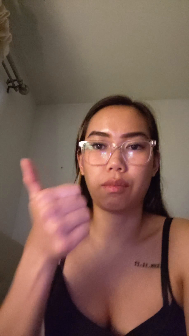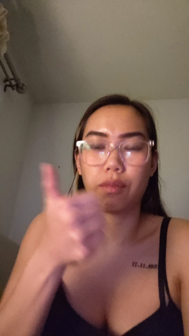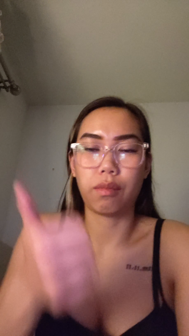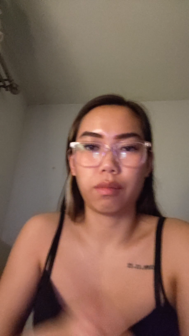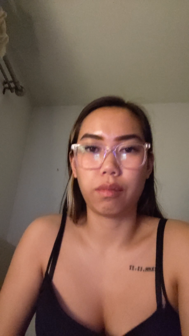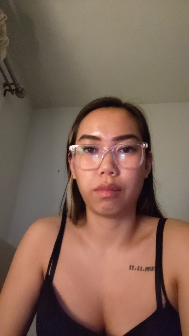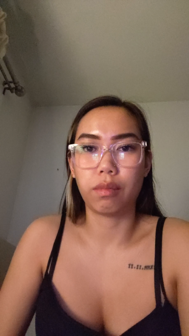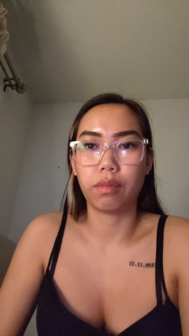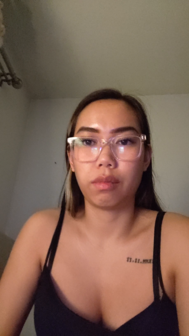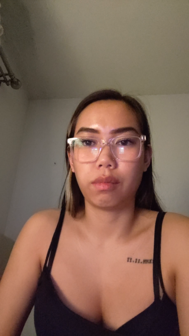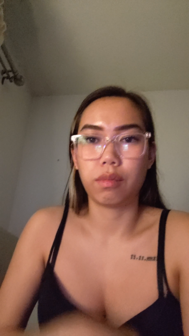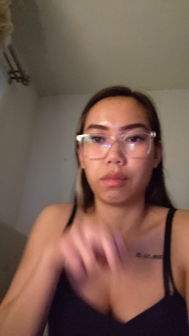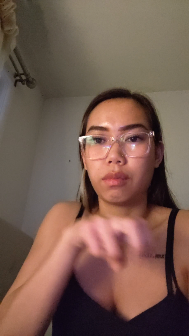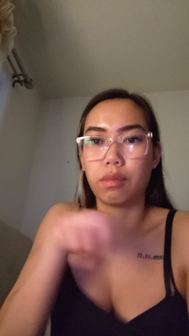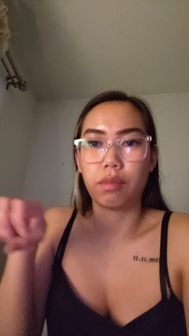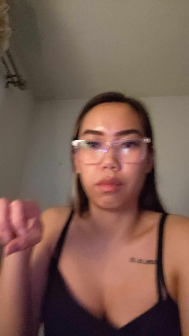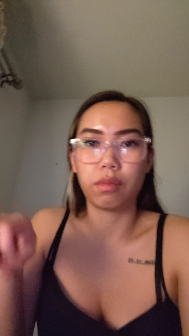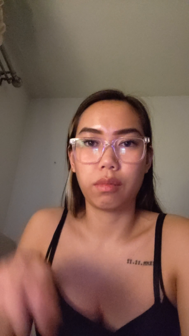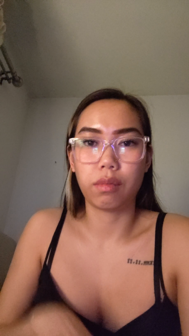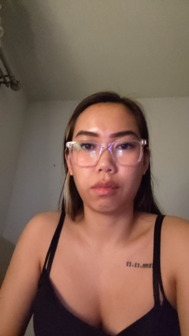bench